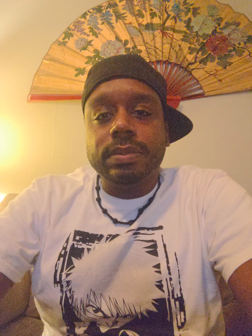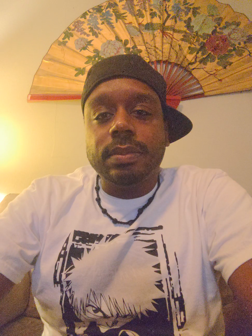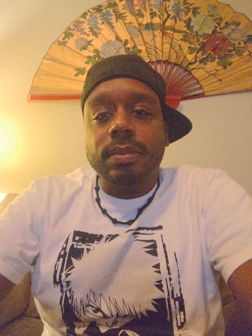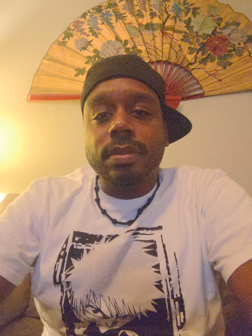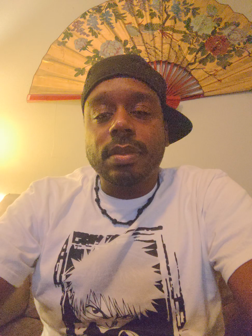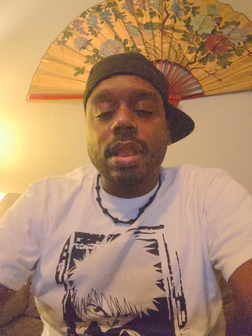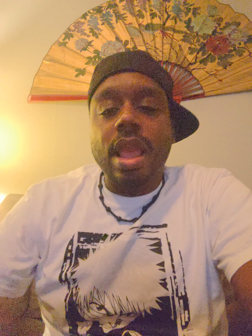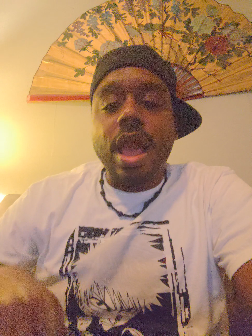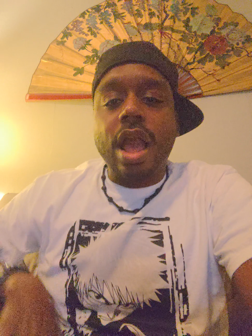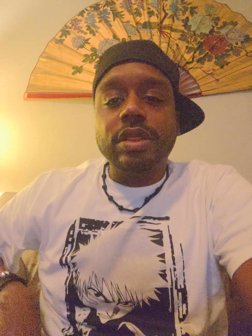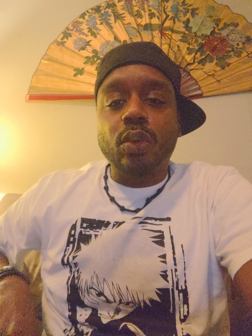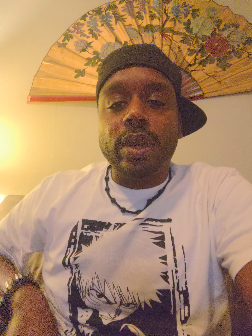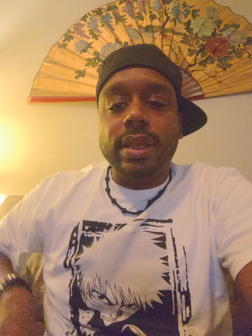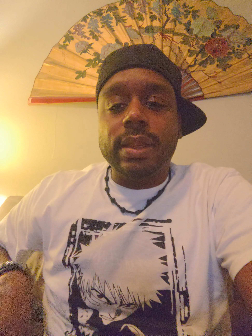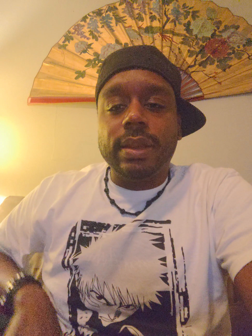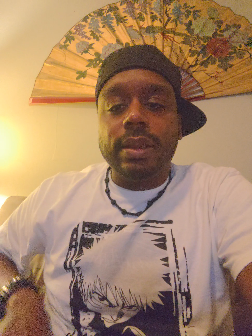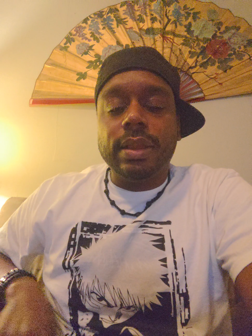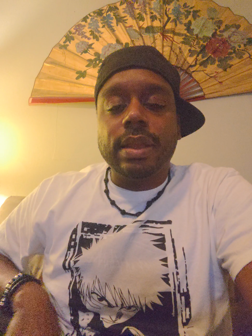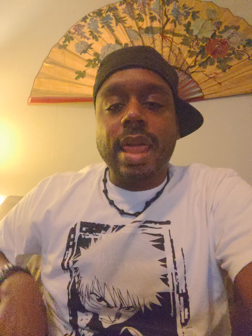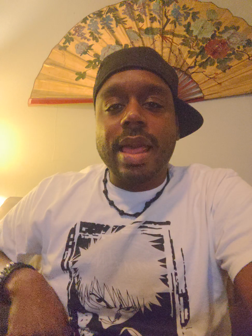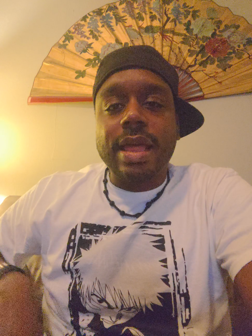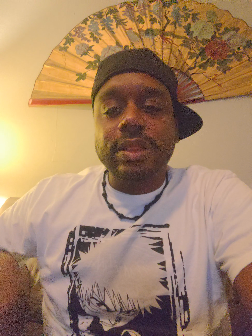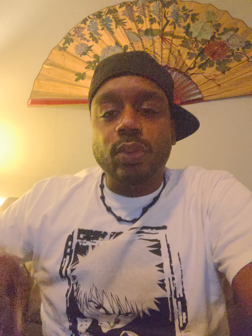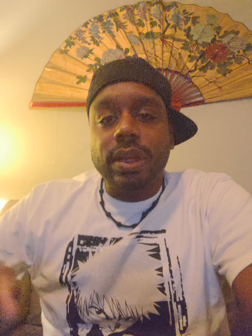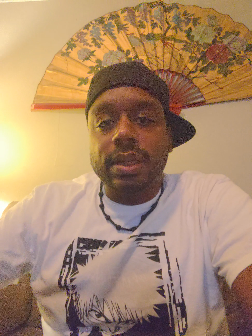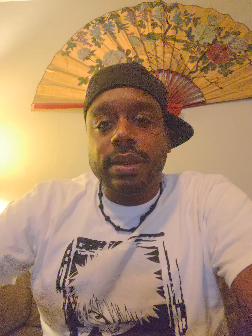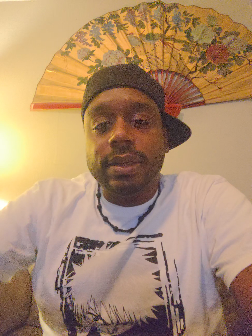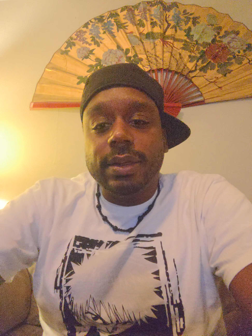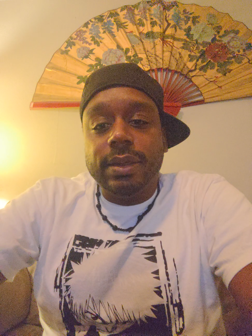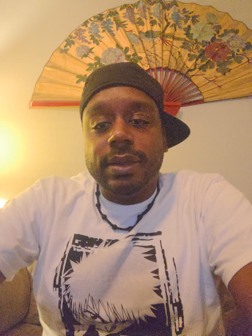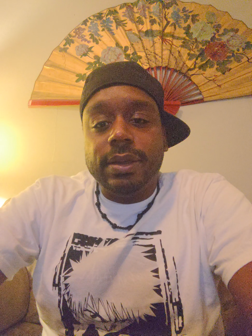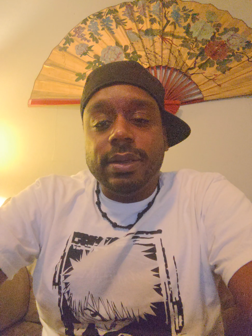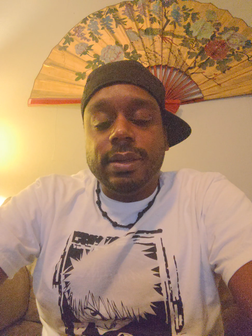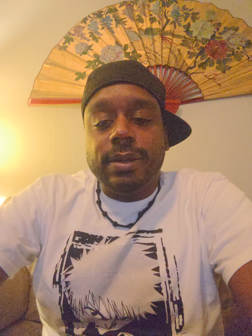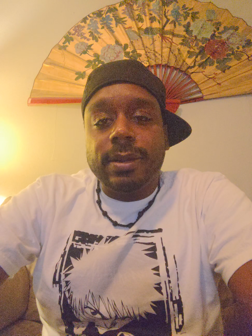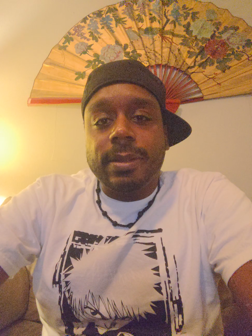underwear